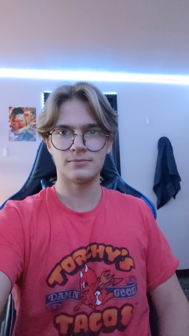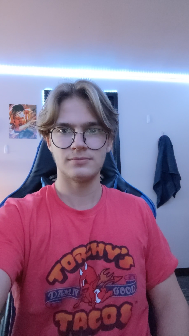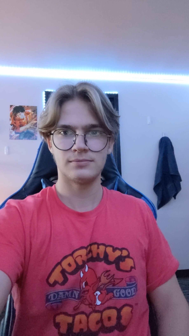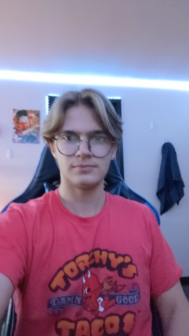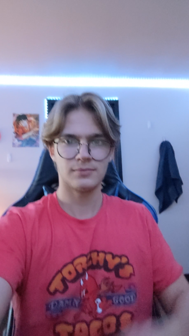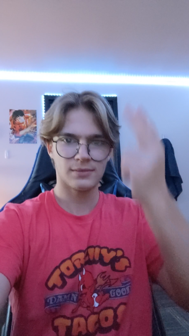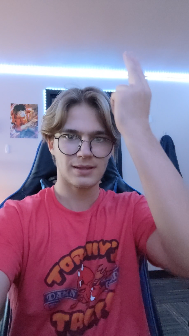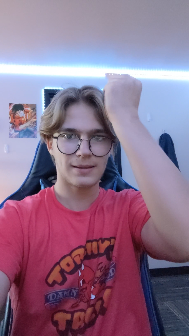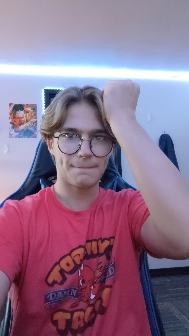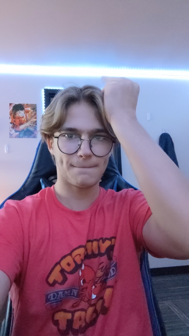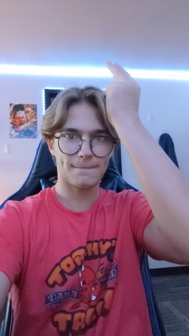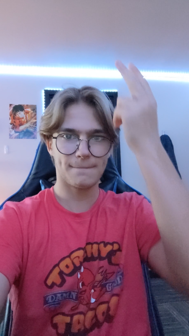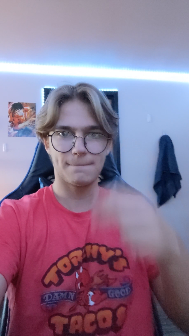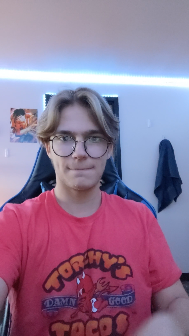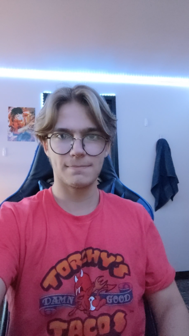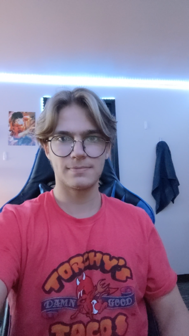rabbit